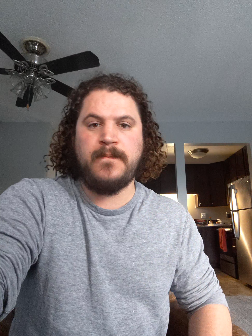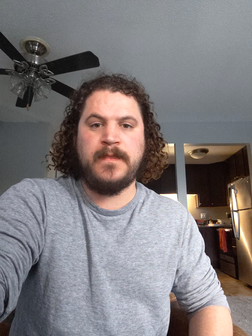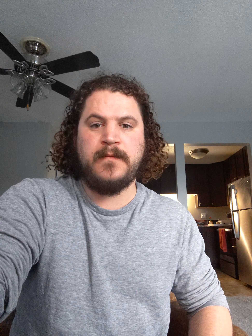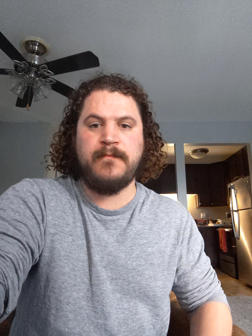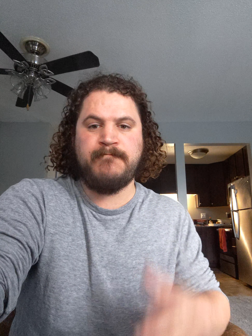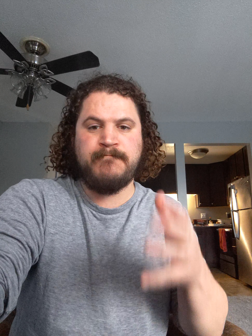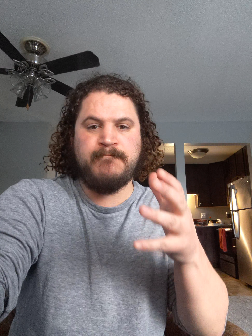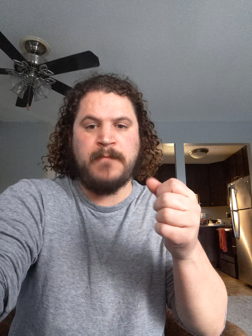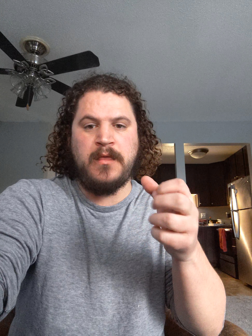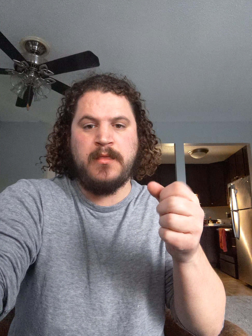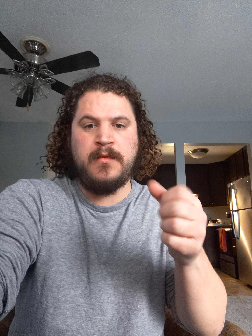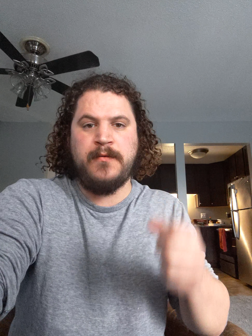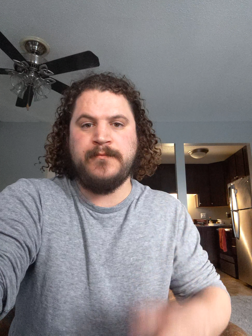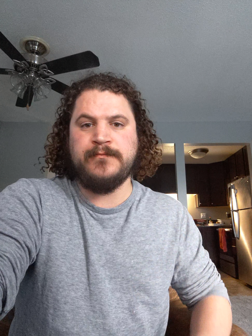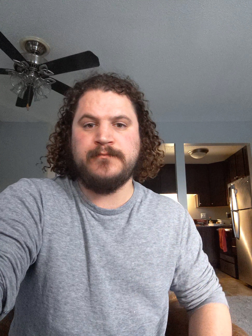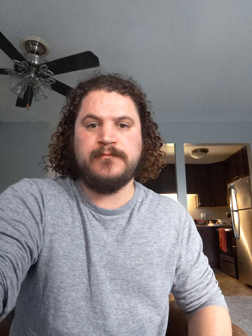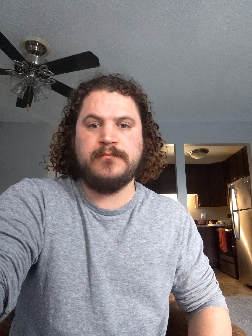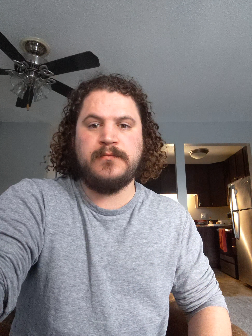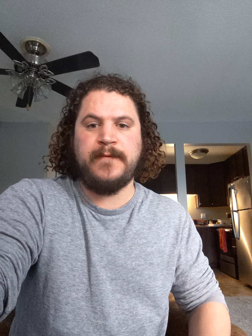milk